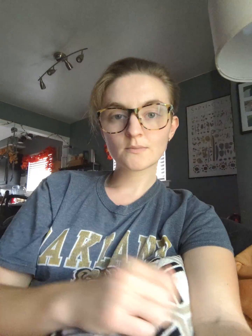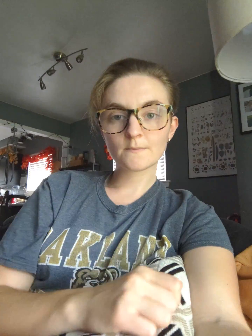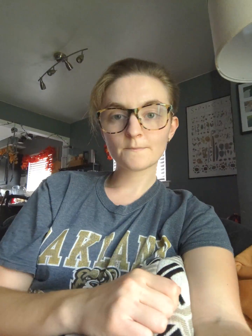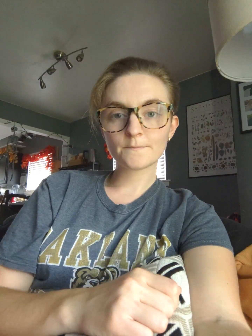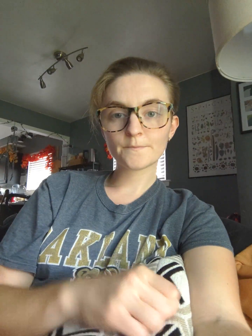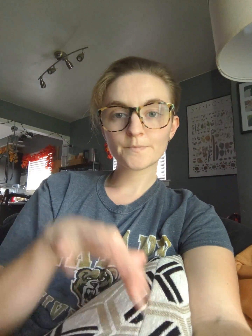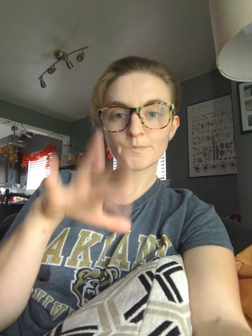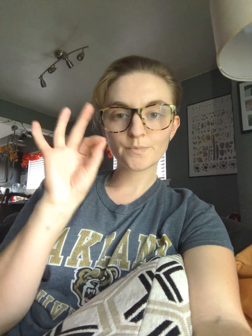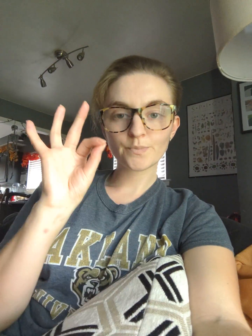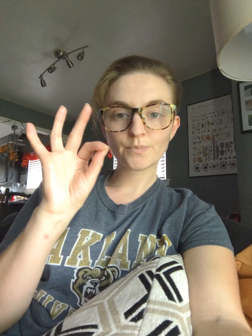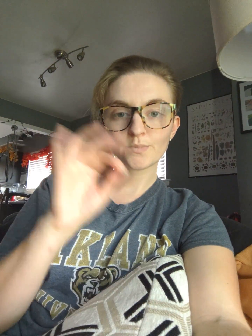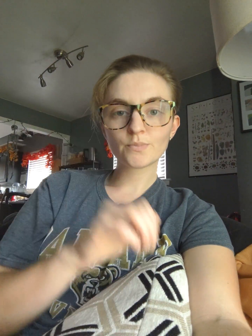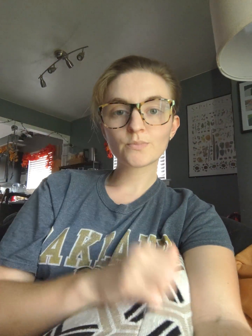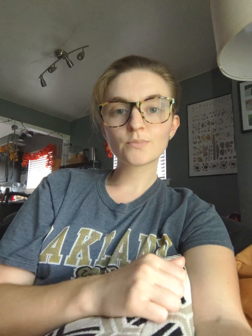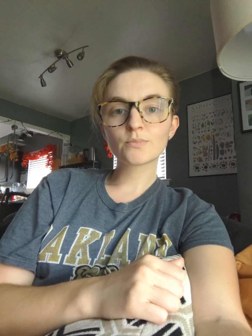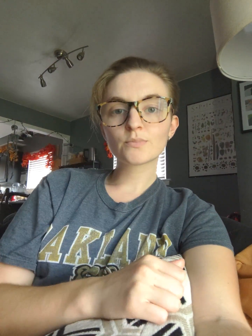pick